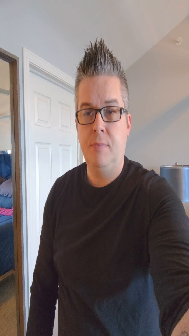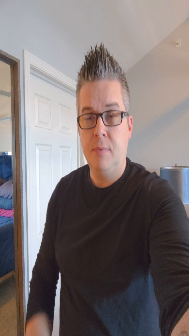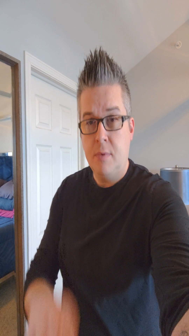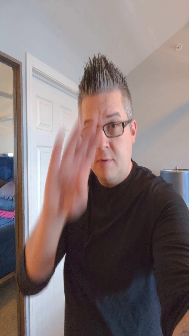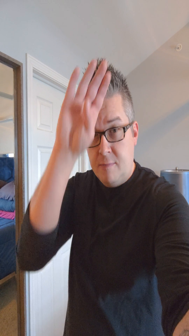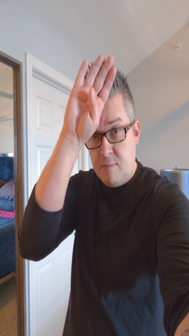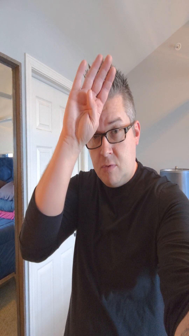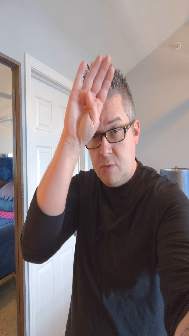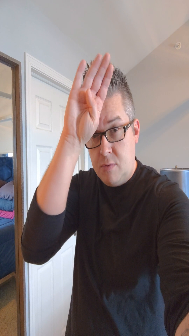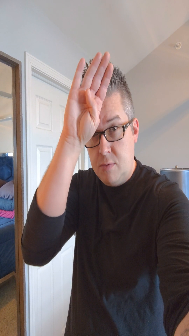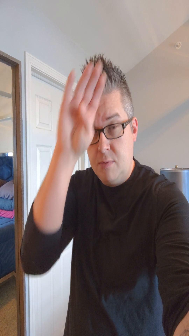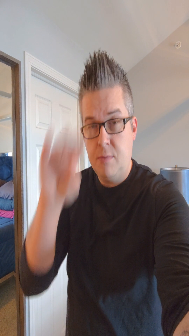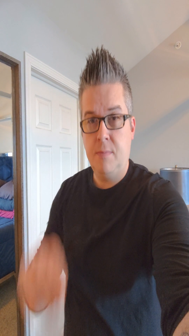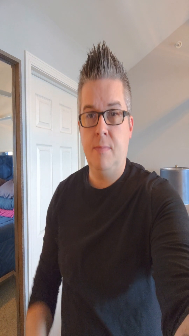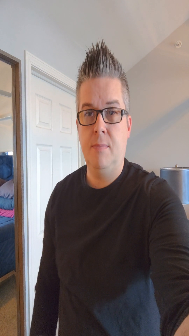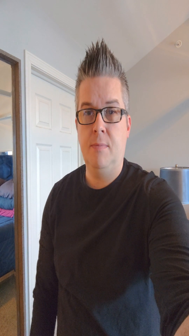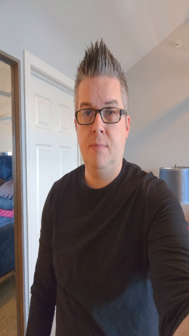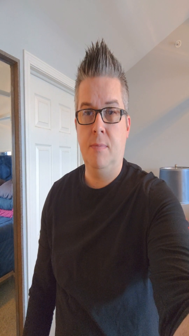fireman